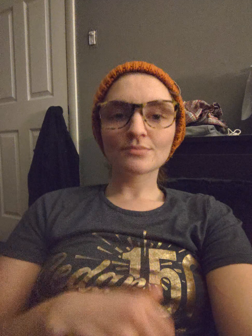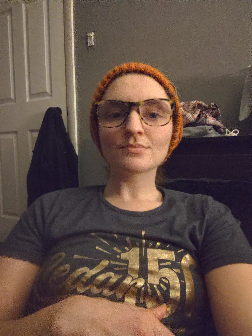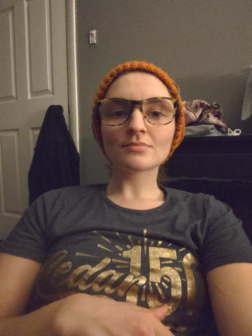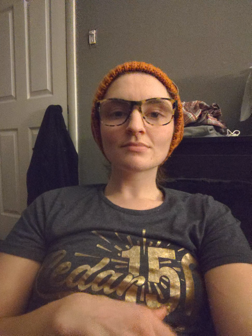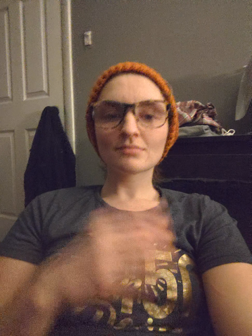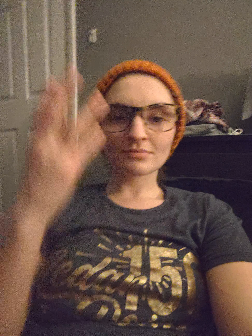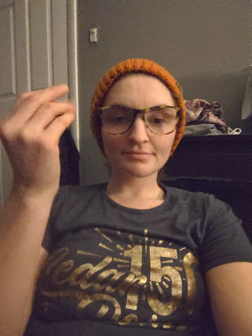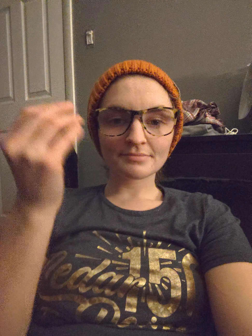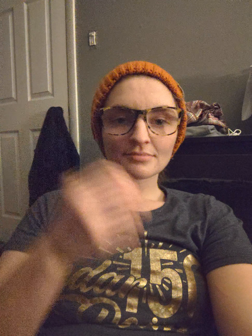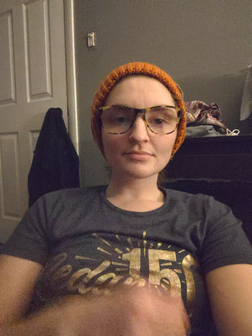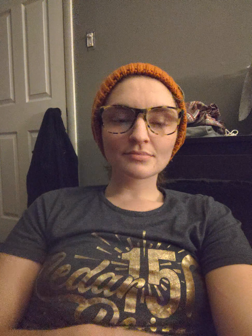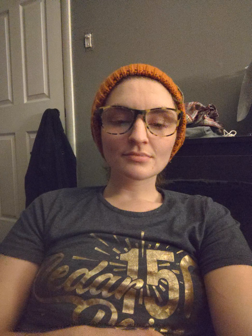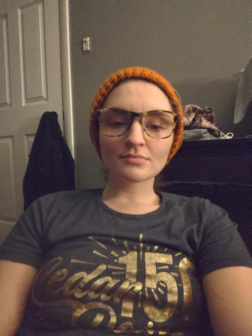outside